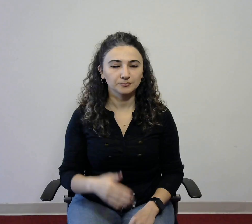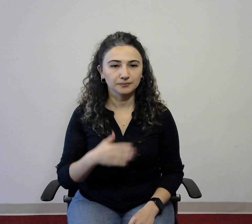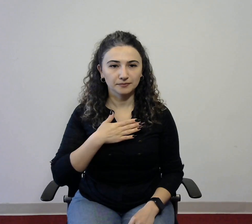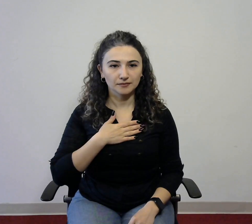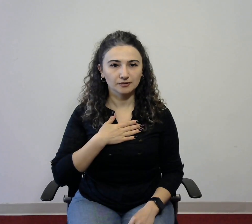mən